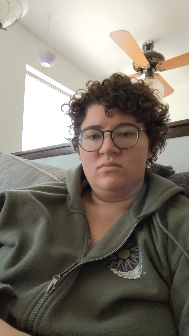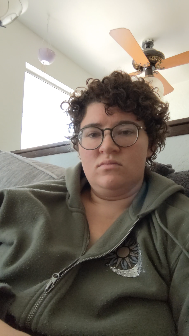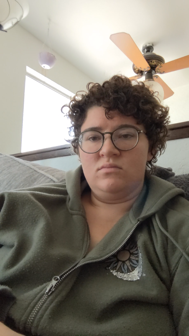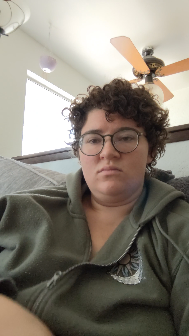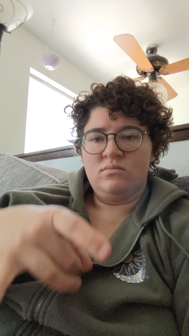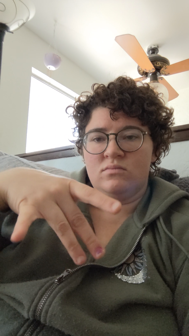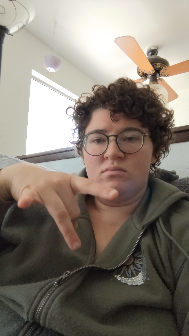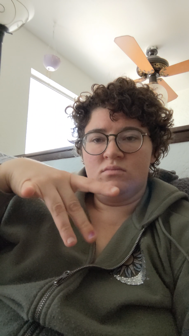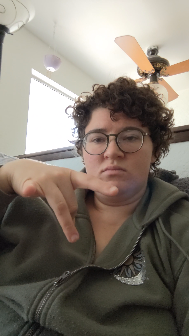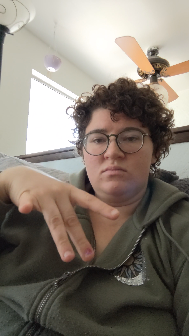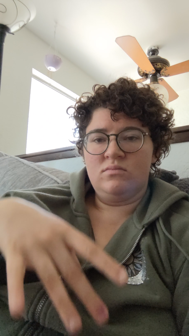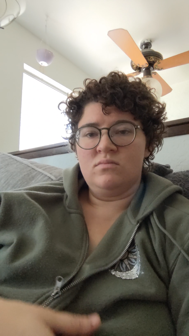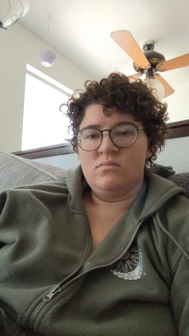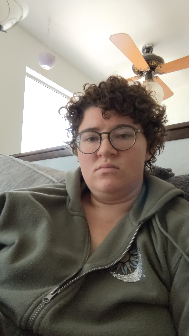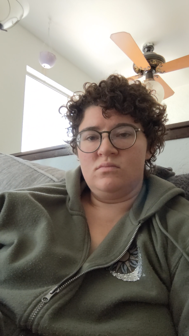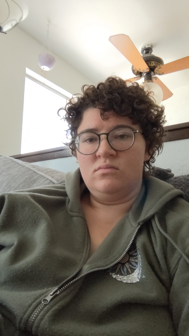pumpkin